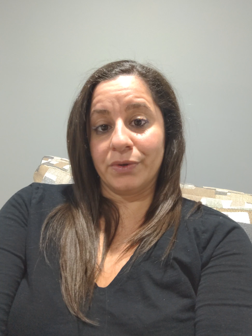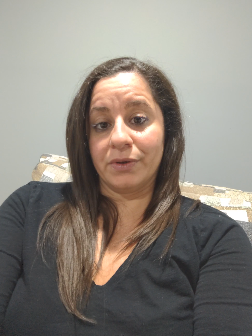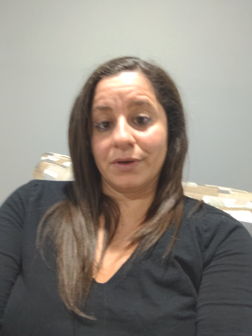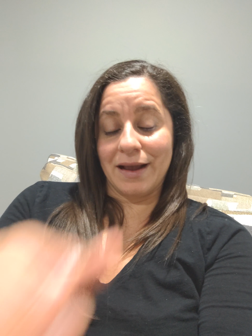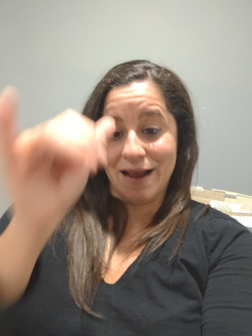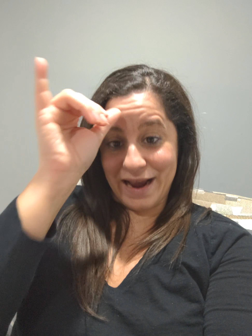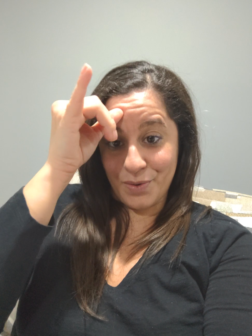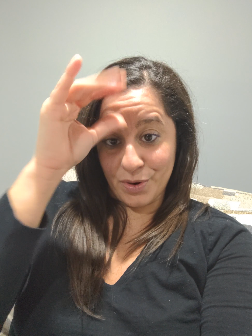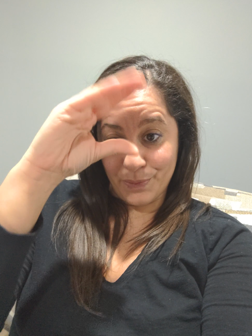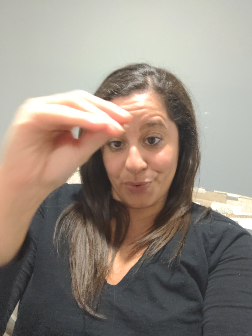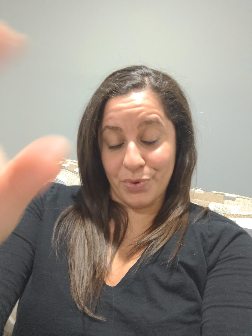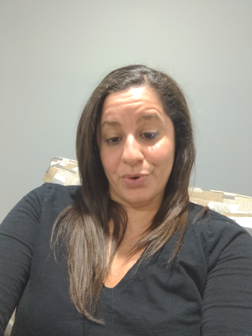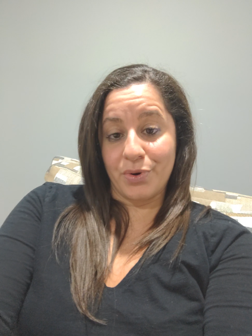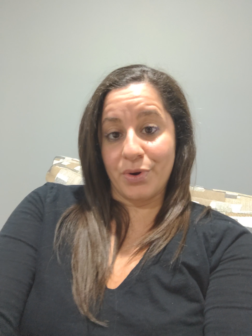cowboy